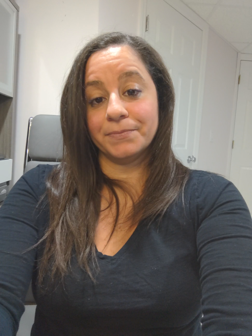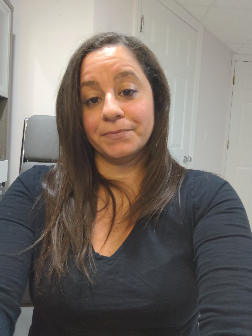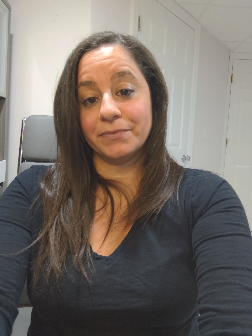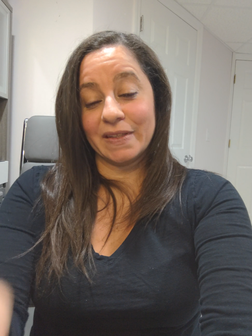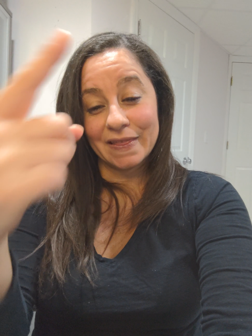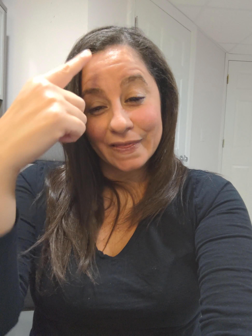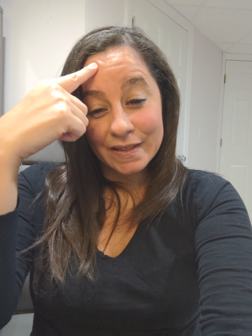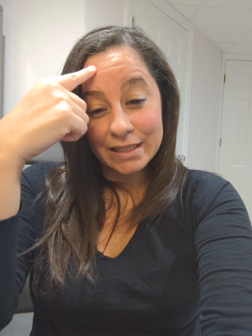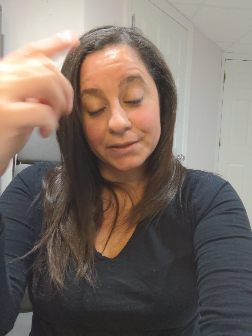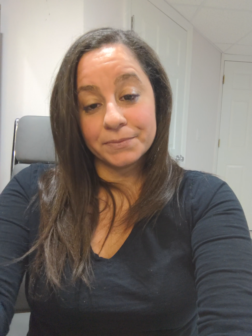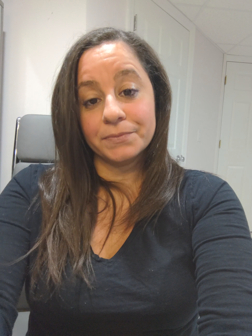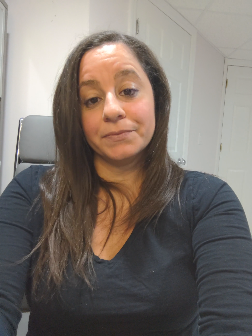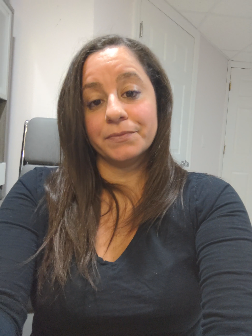think